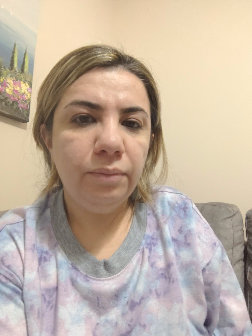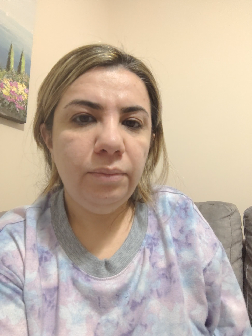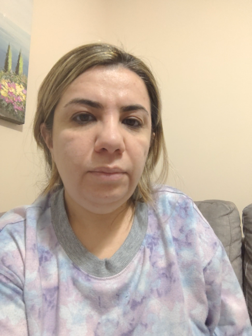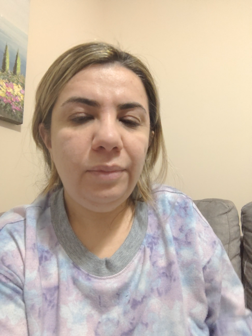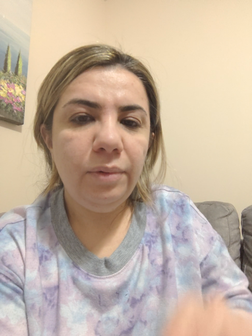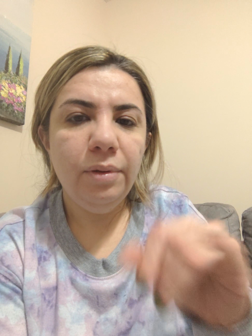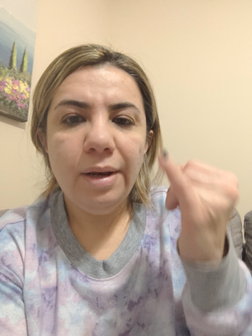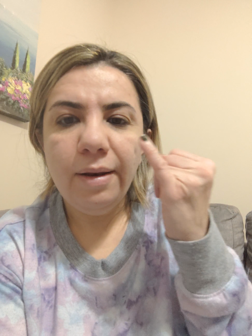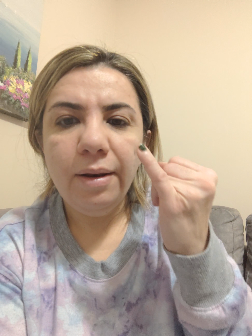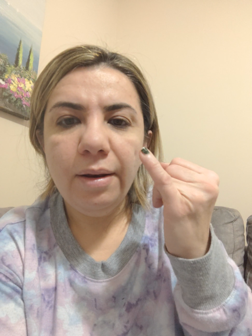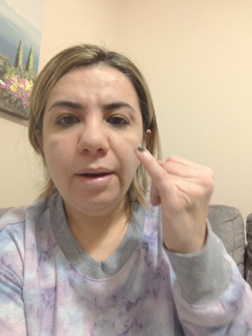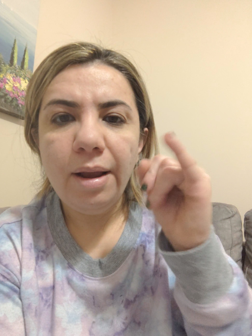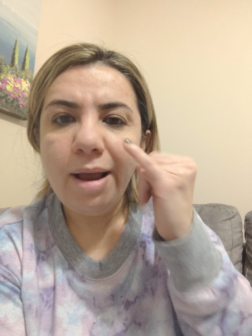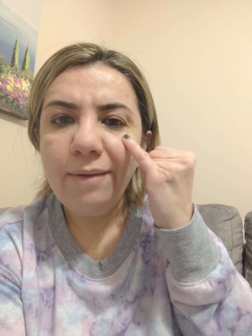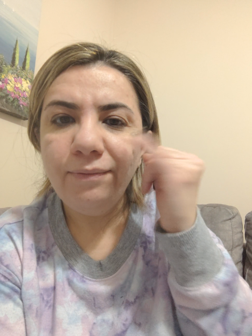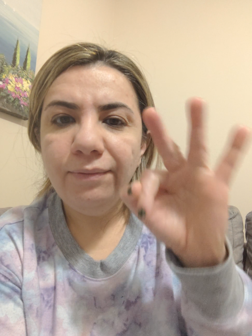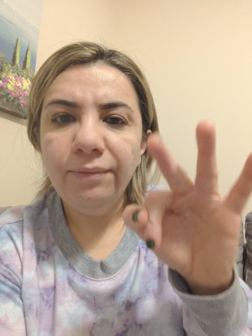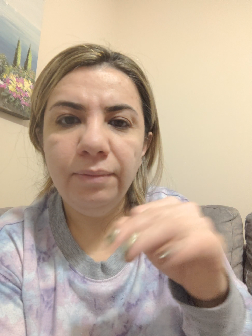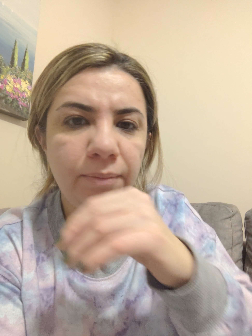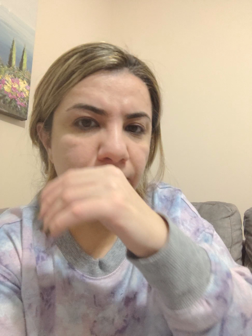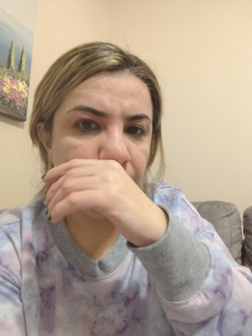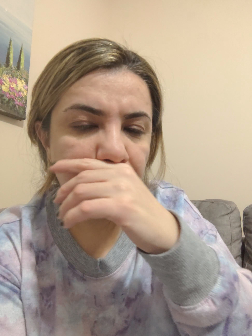if